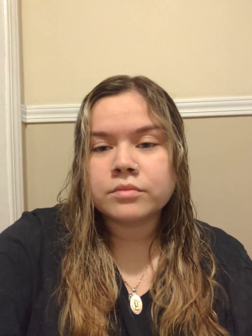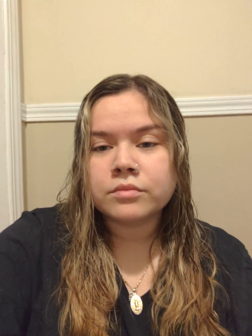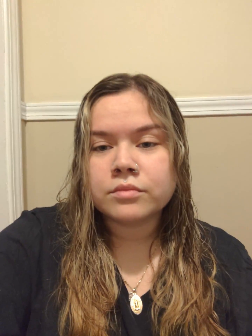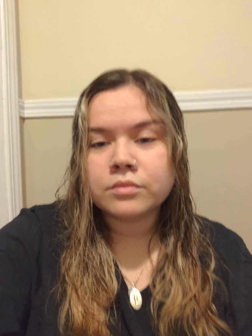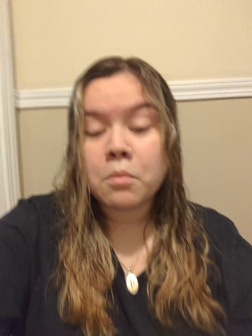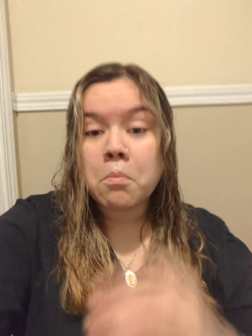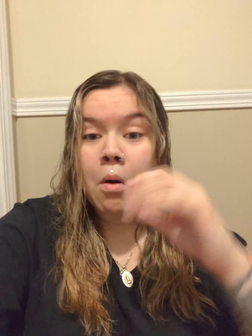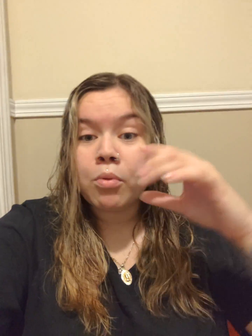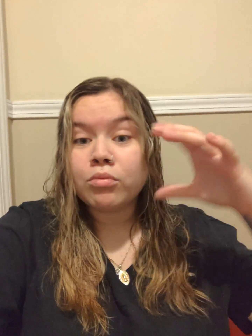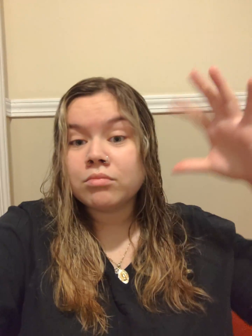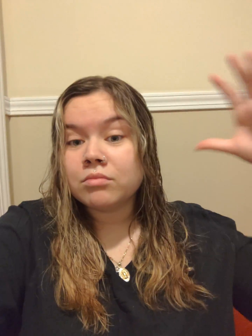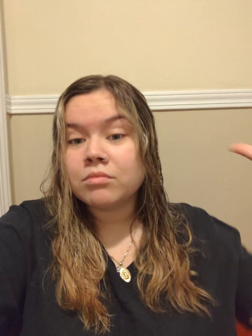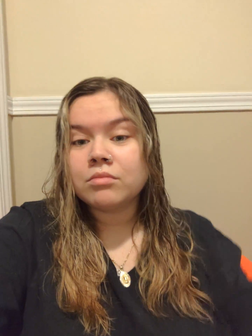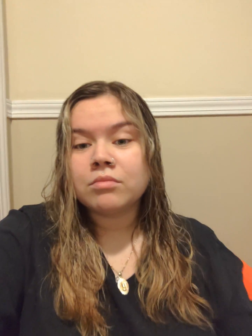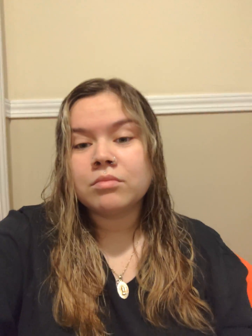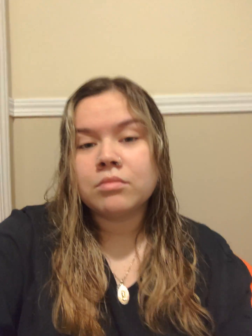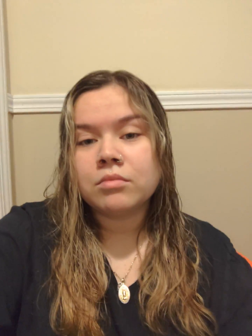bubbles